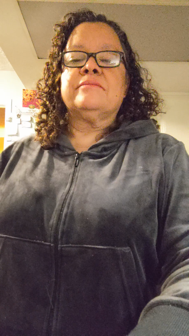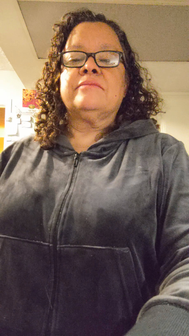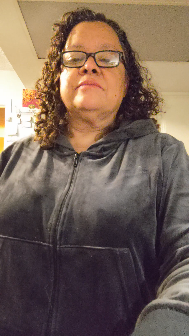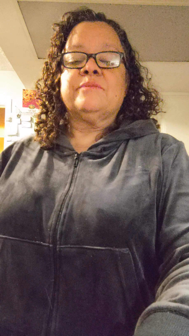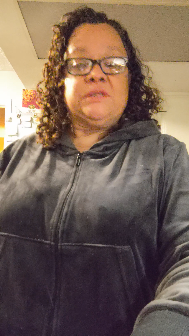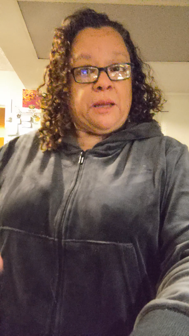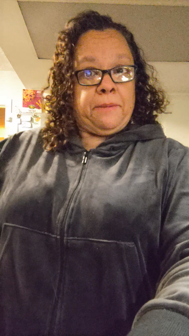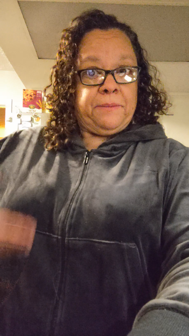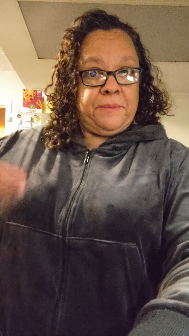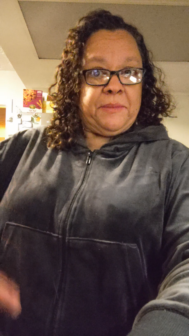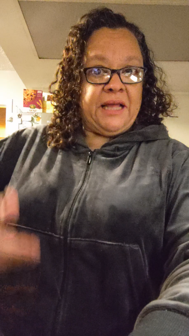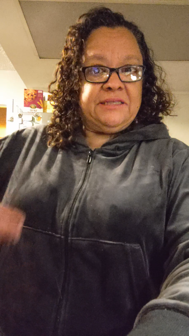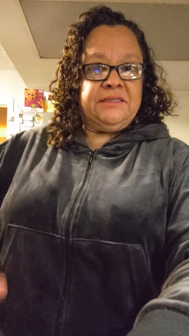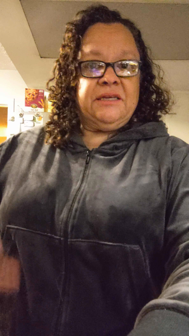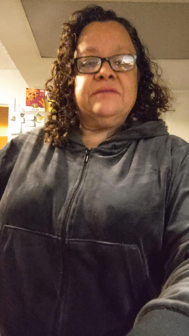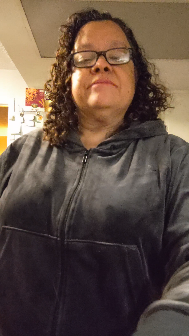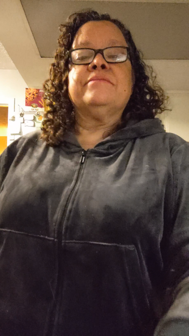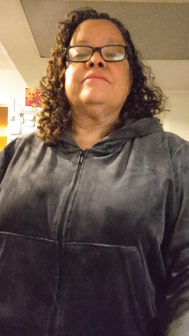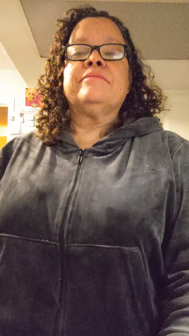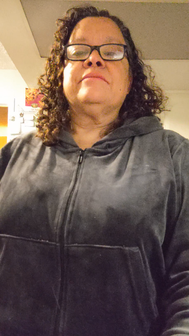pants